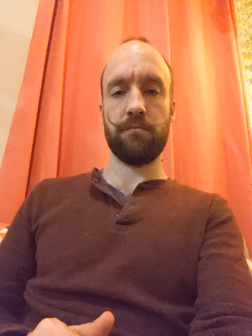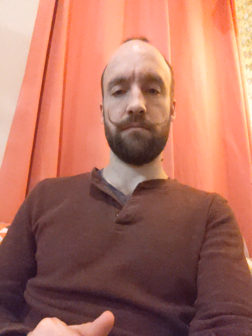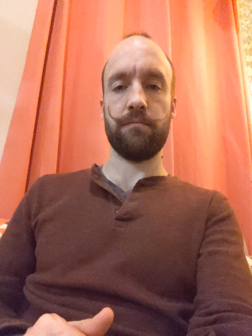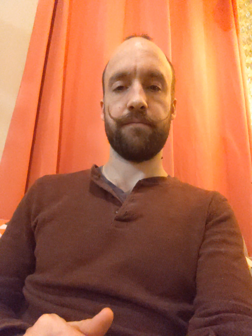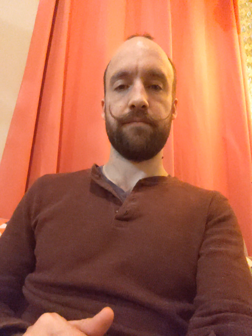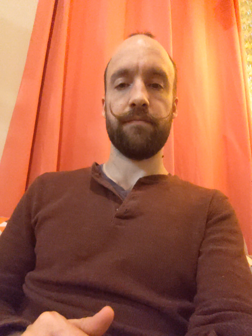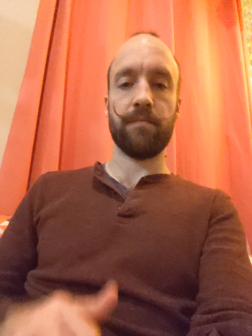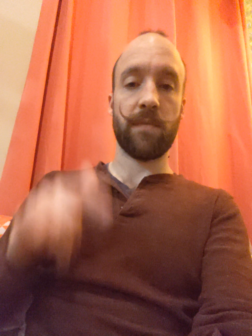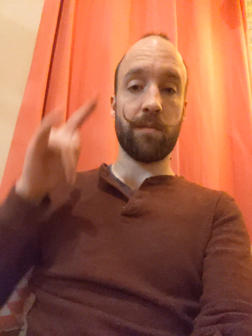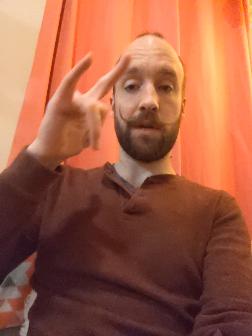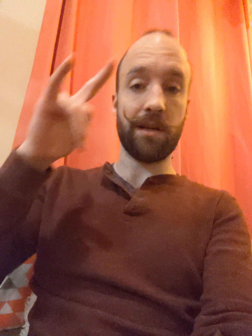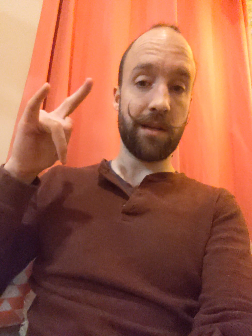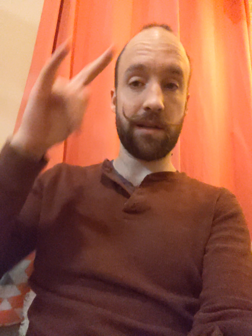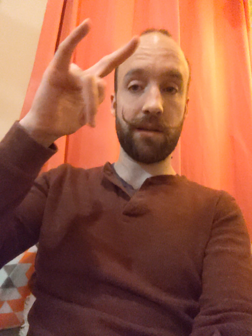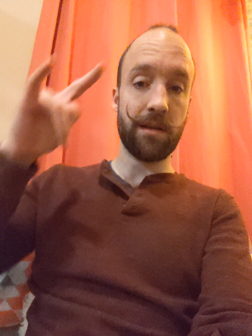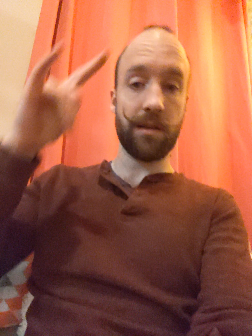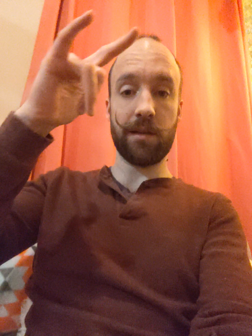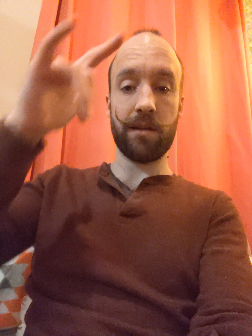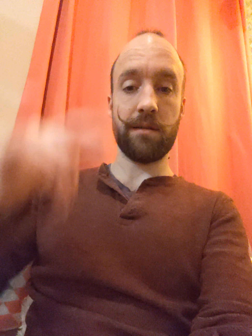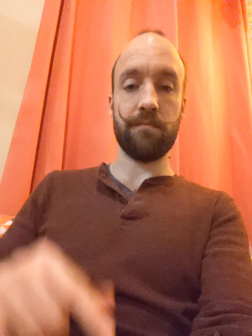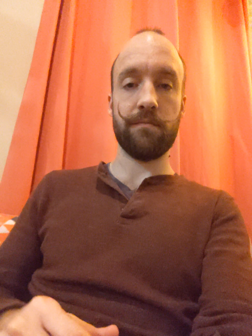airplane